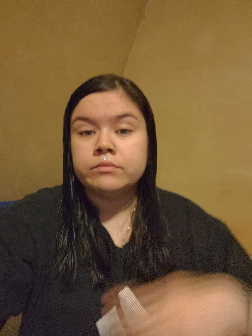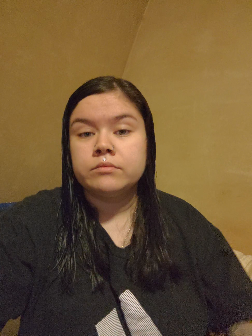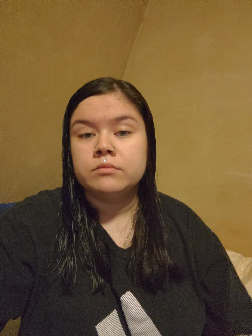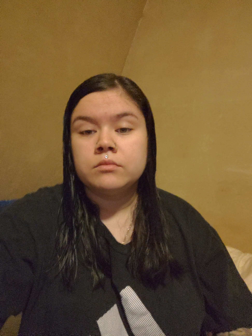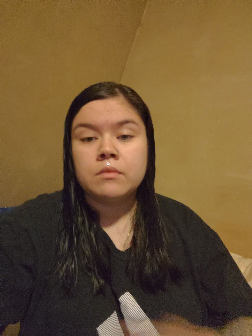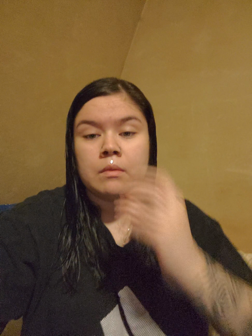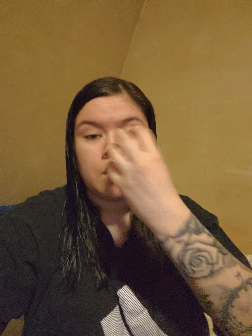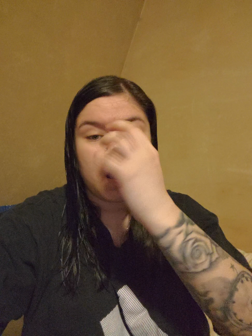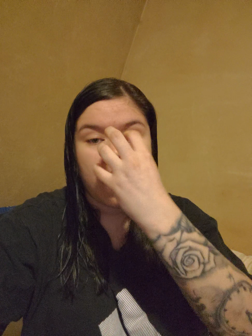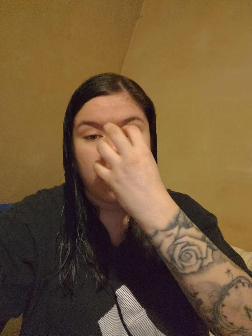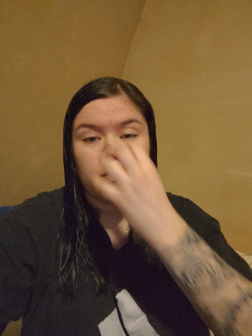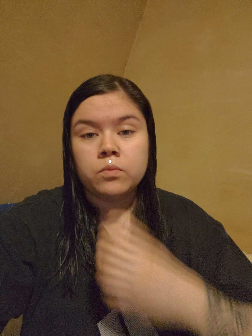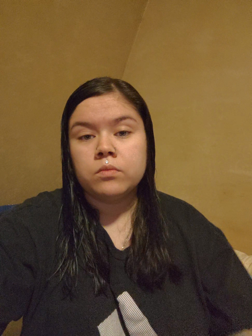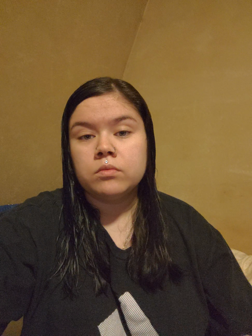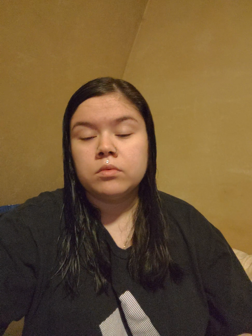clown